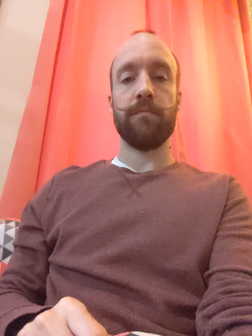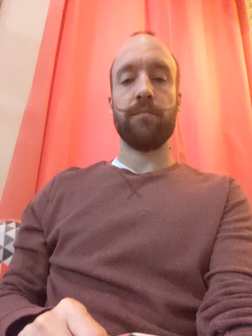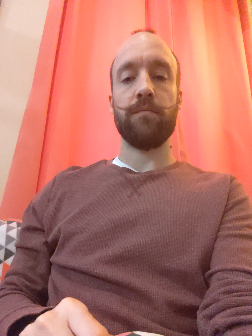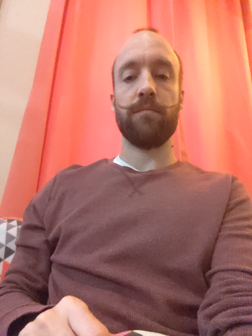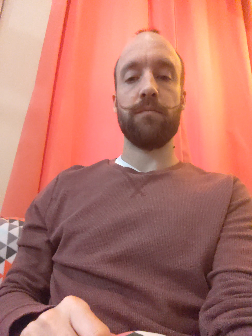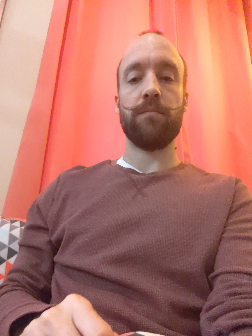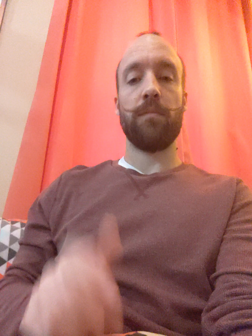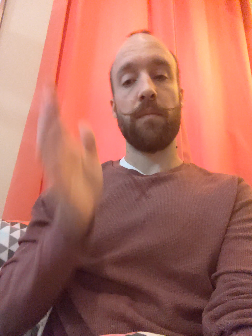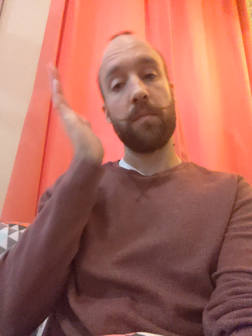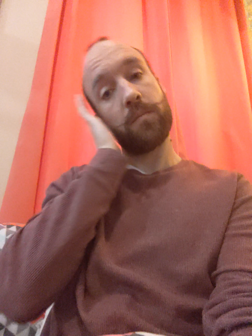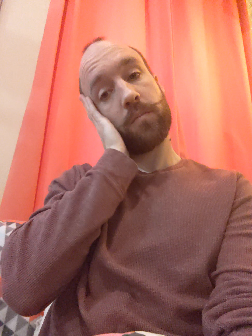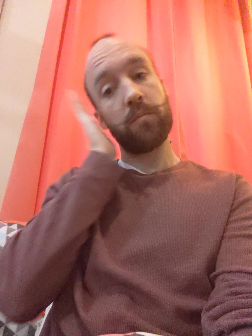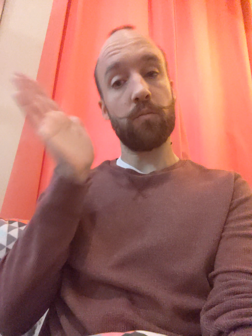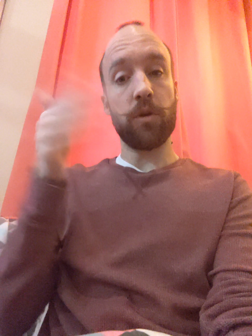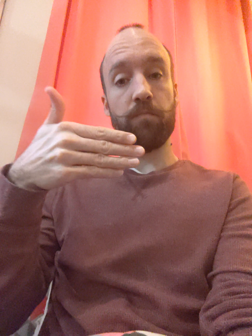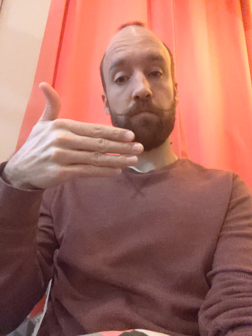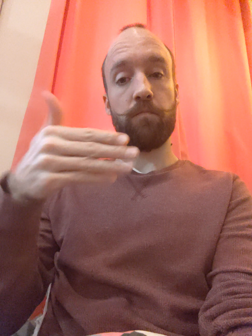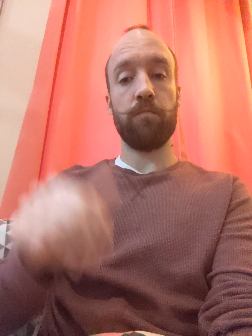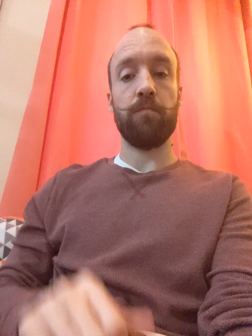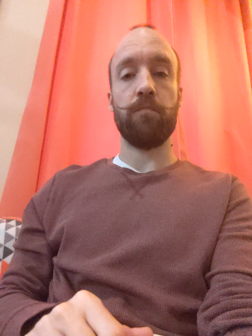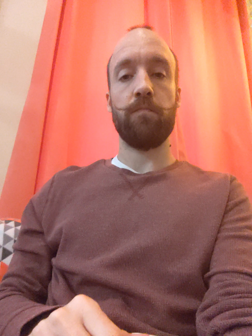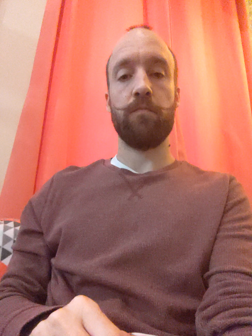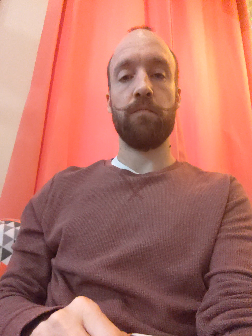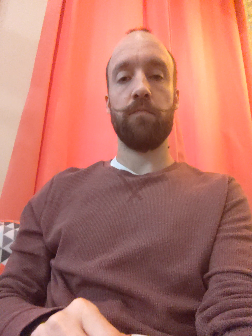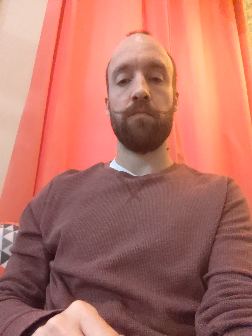bedroom